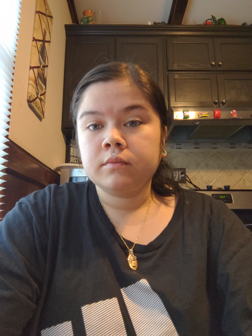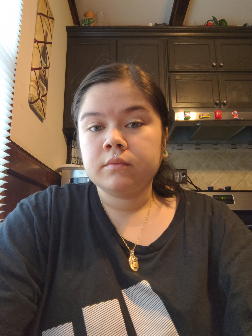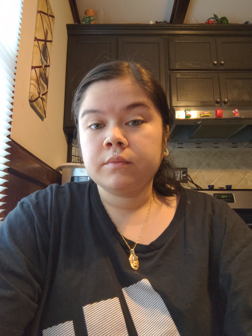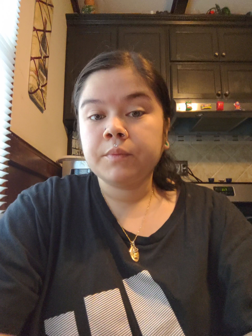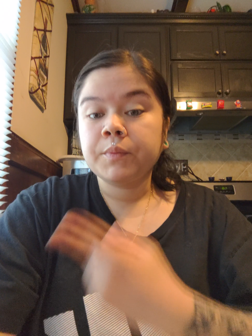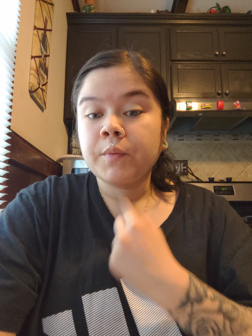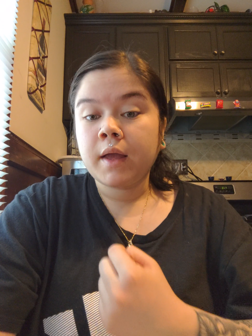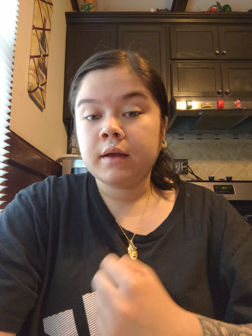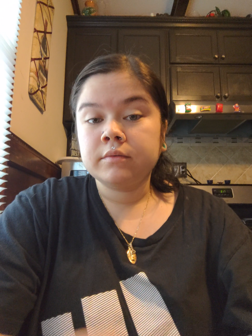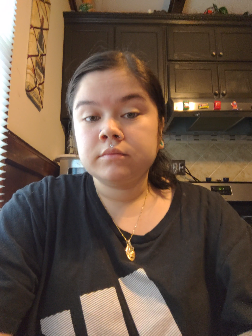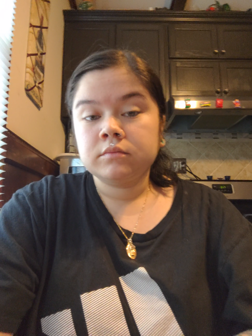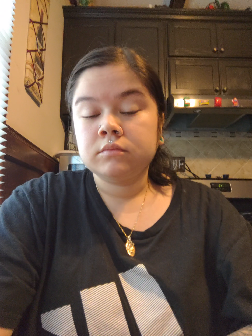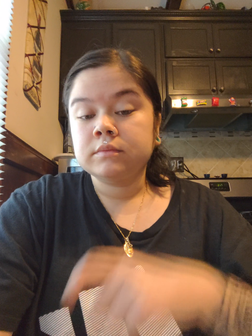red